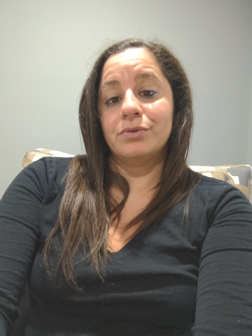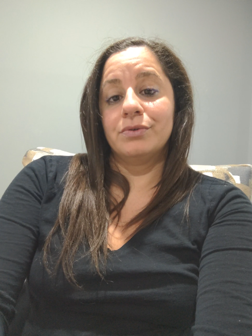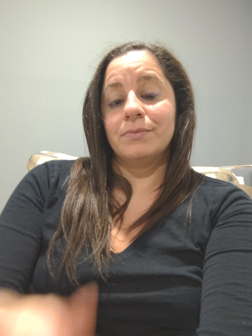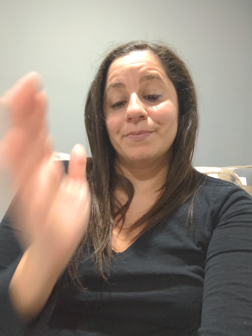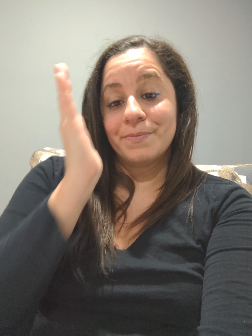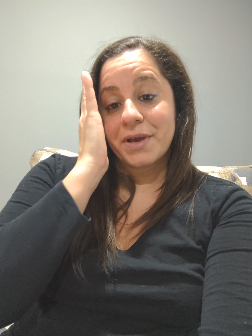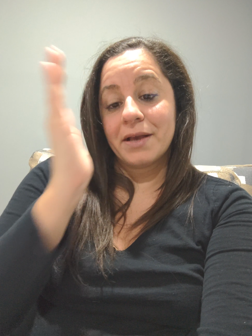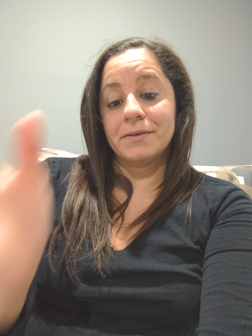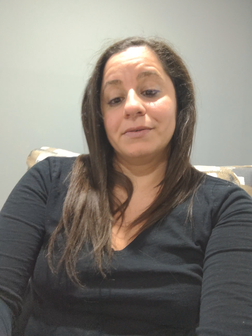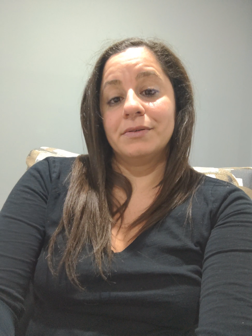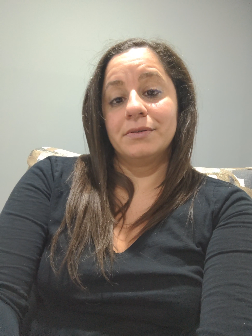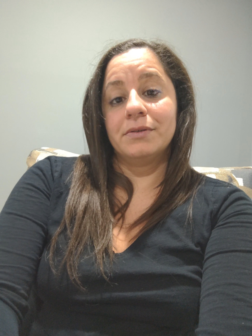bed